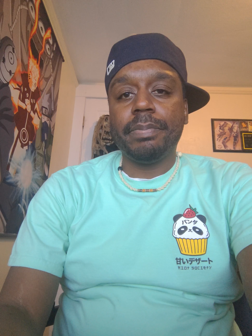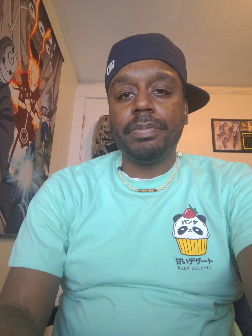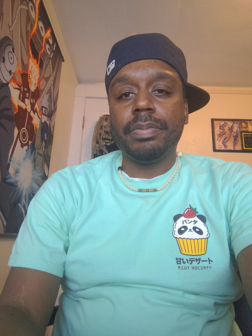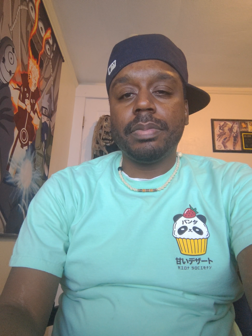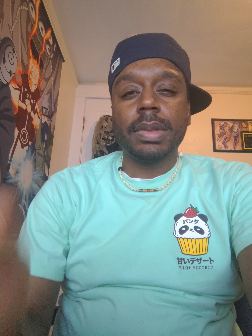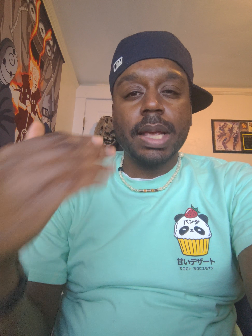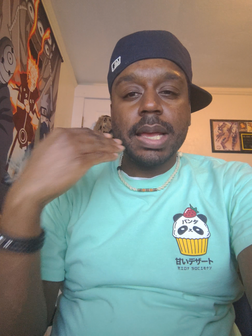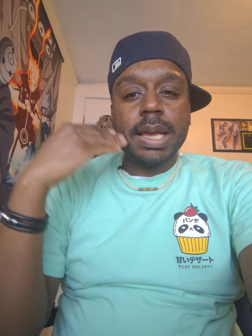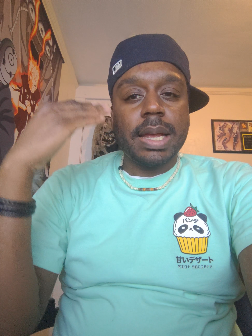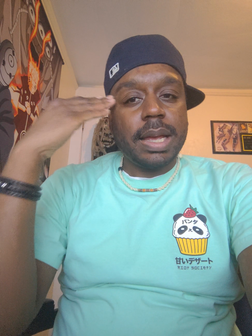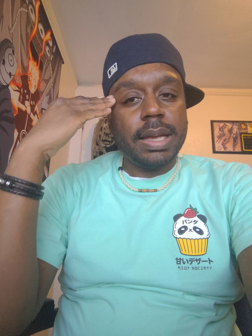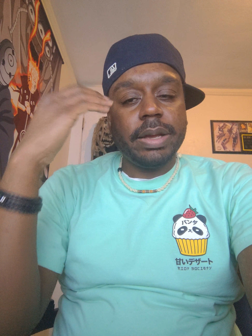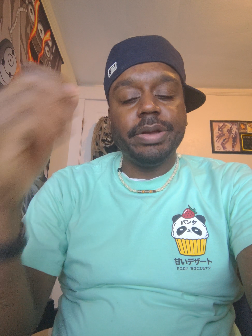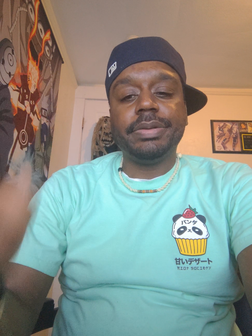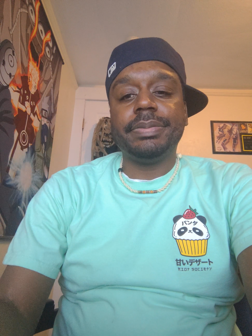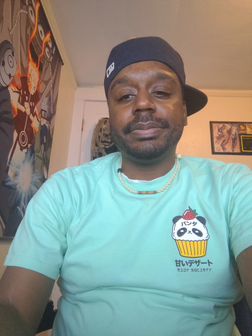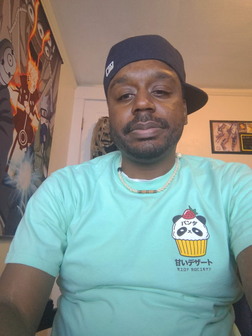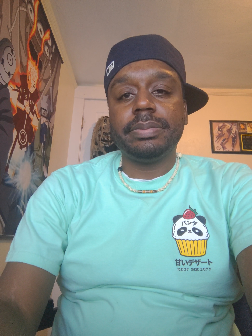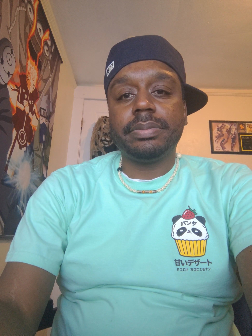head